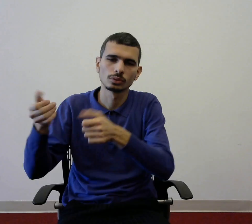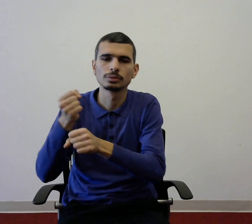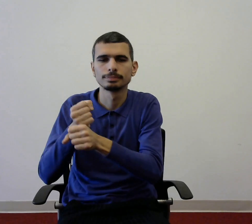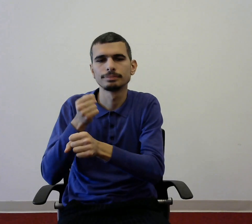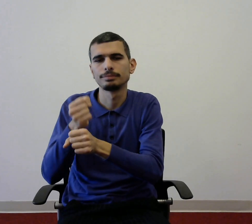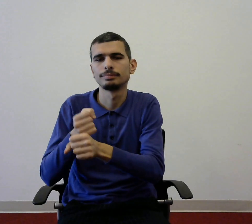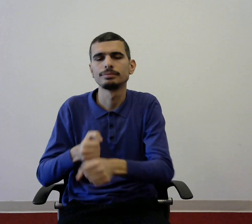edir